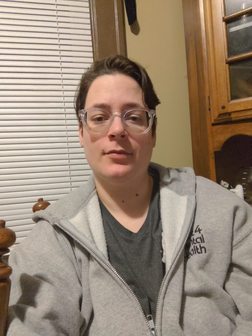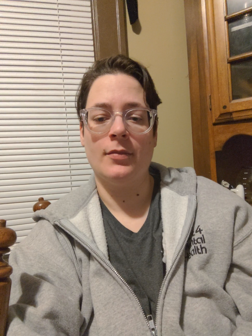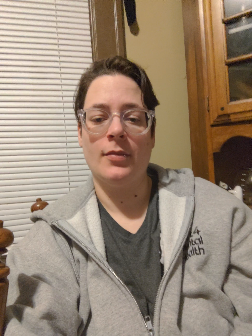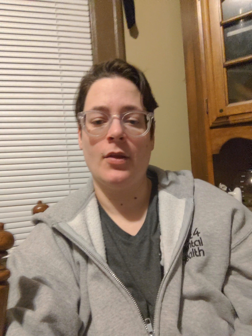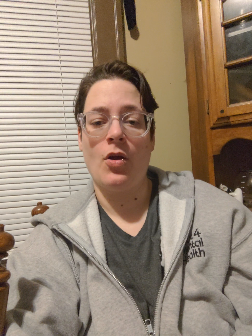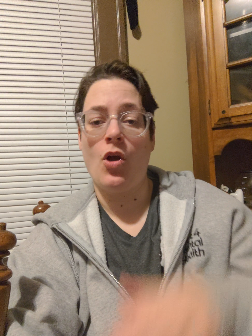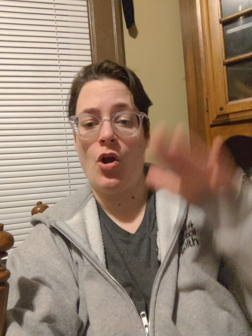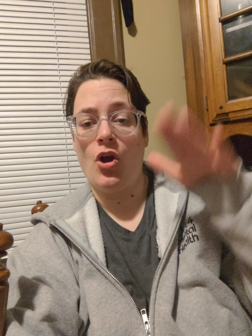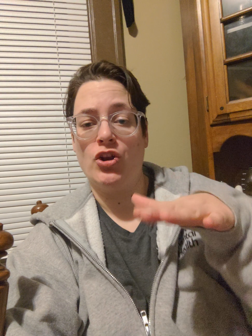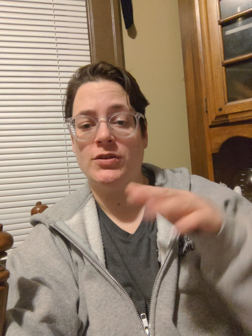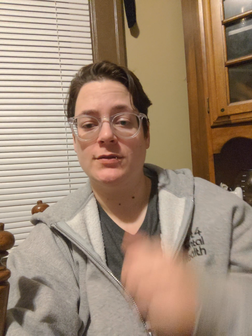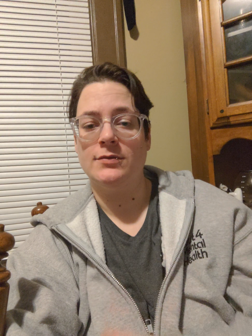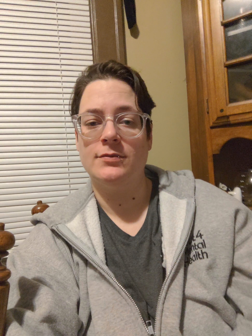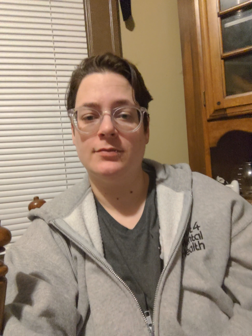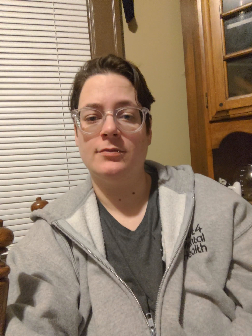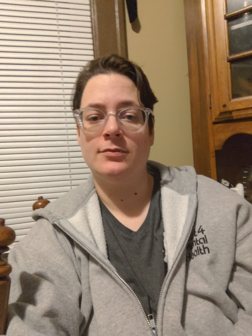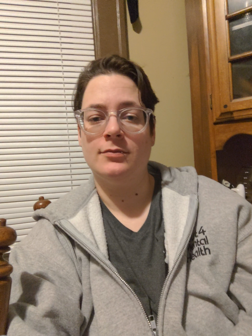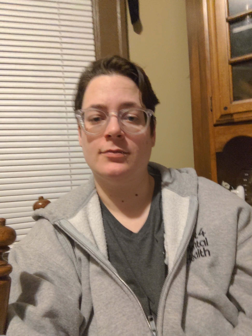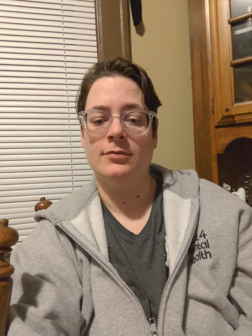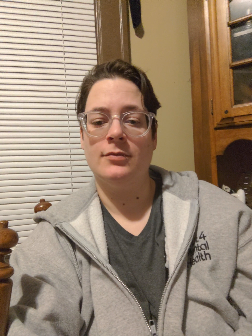on